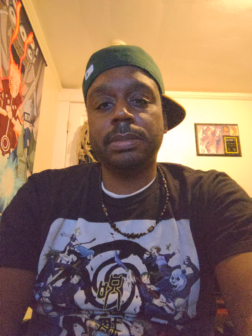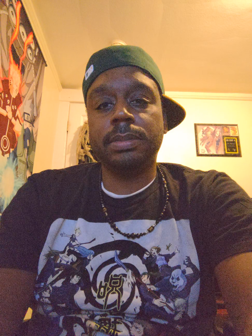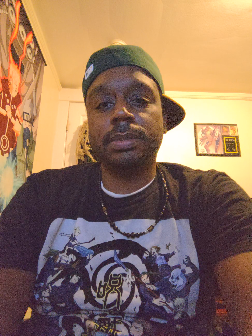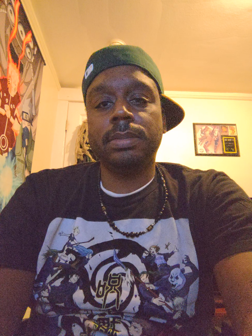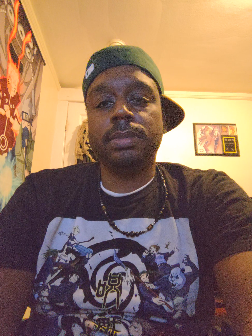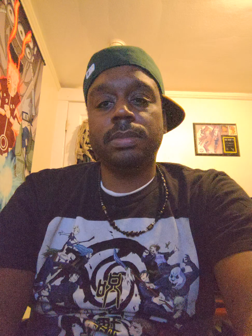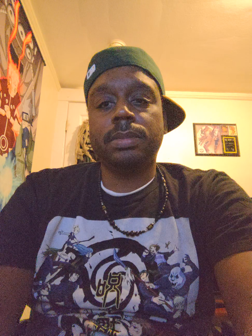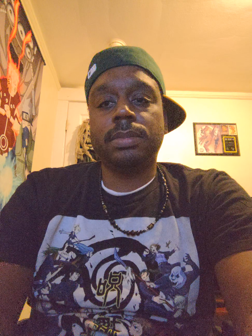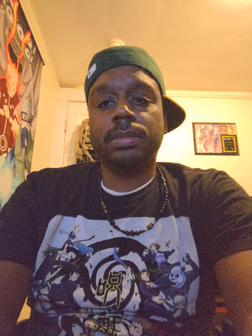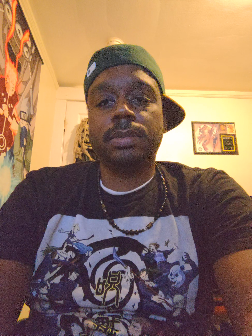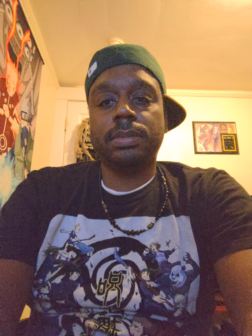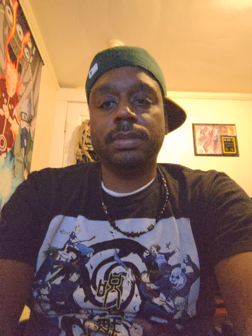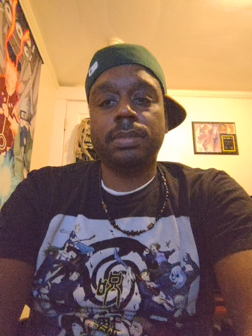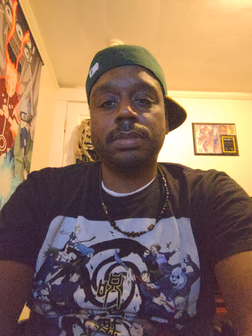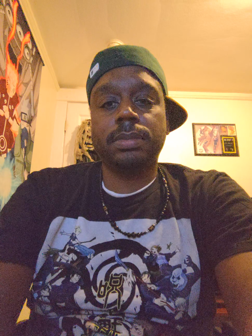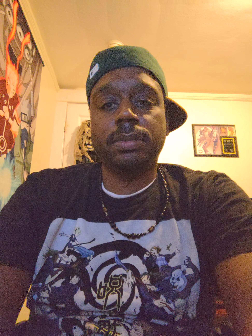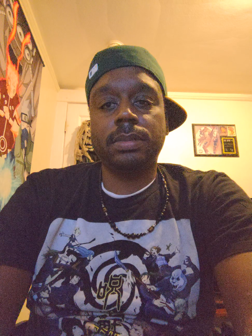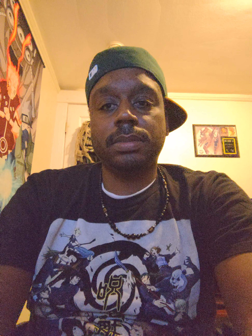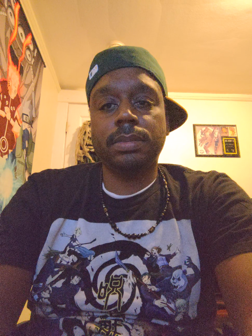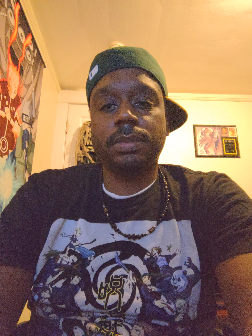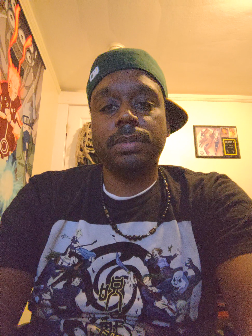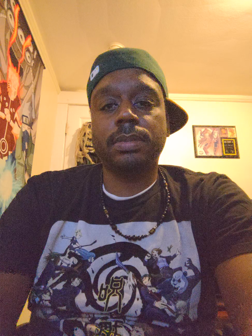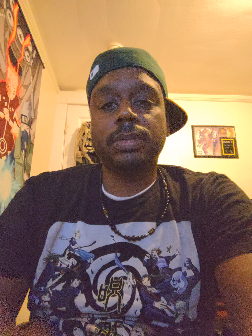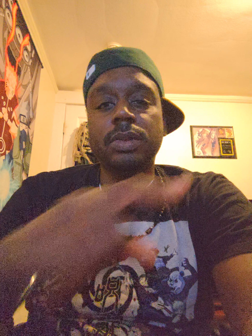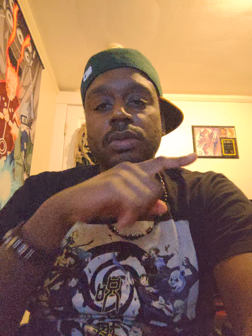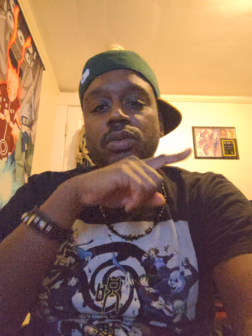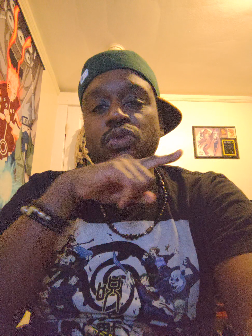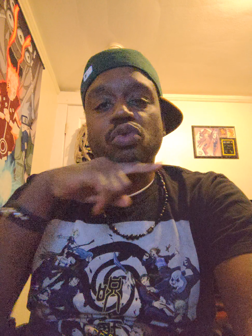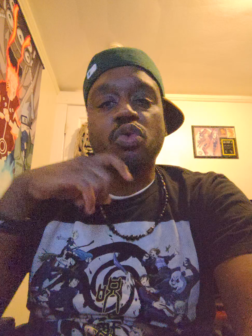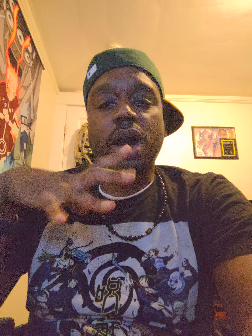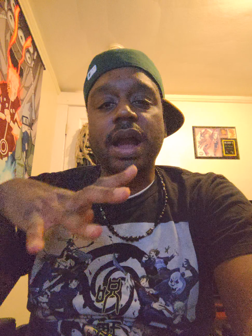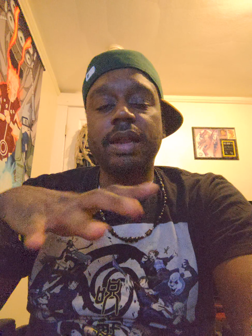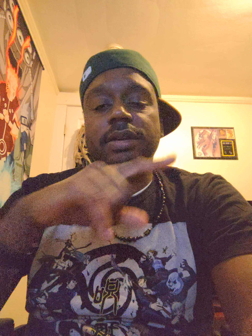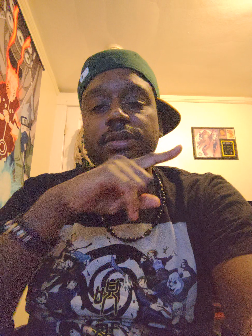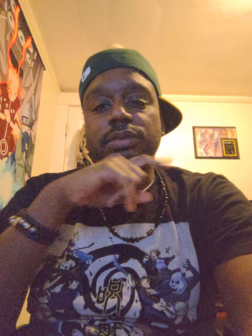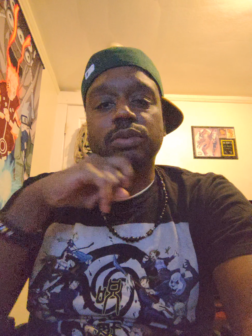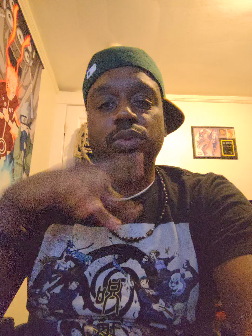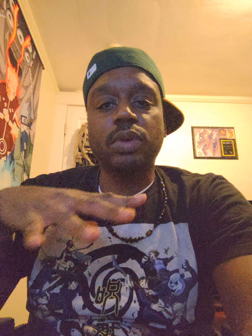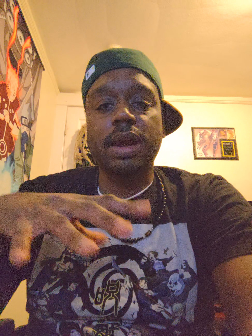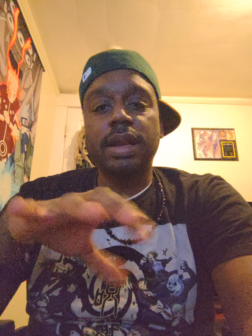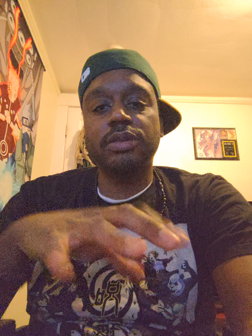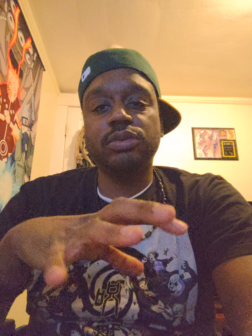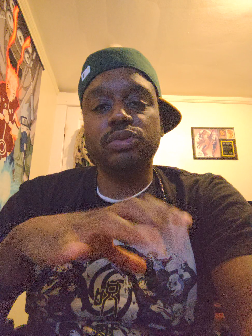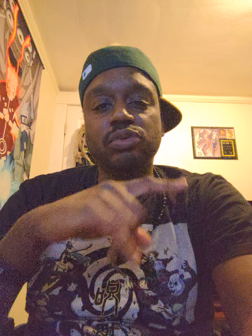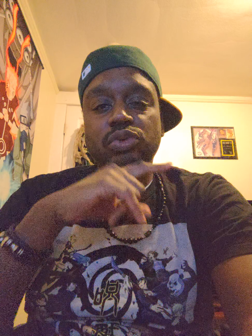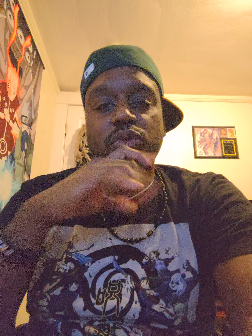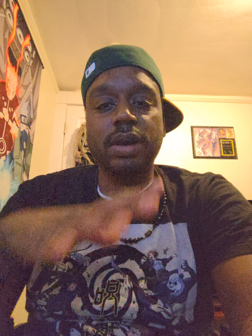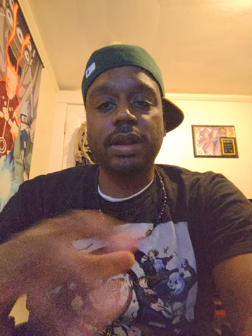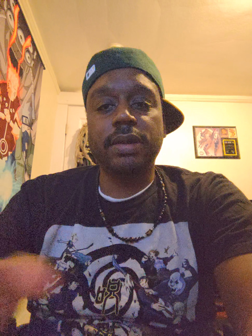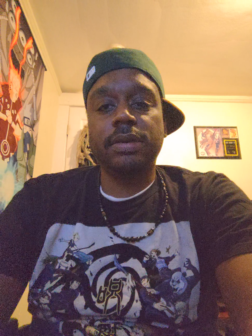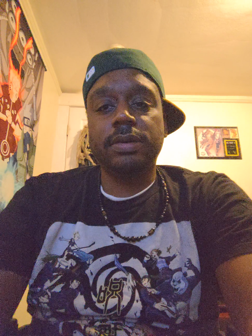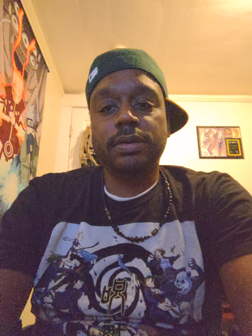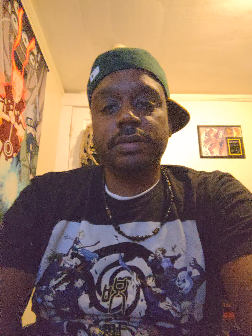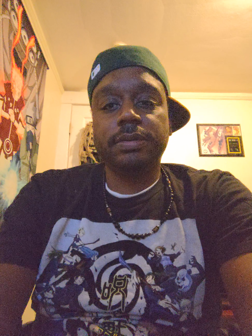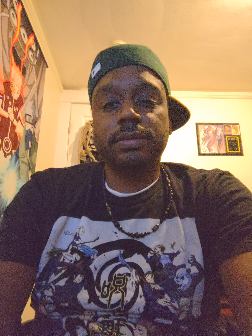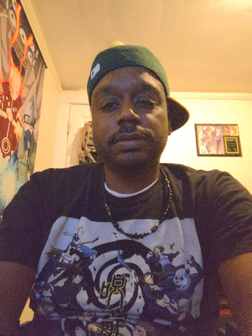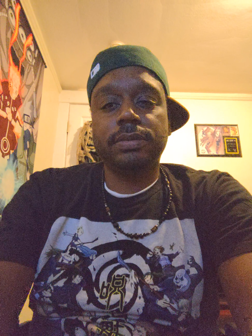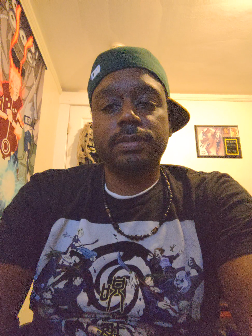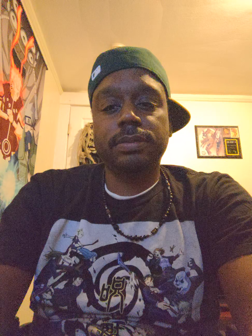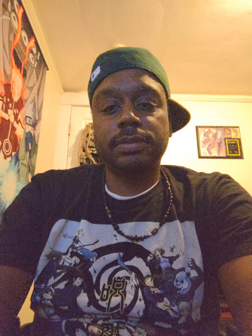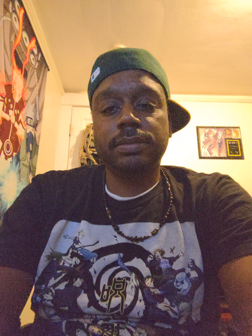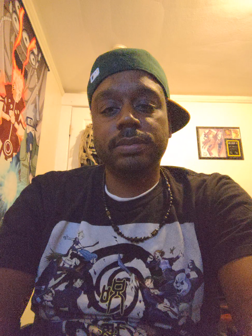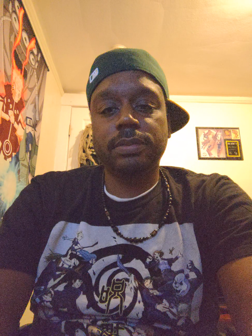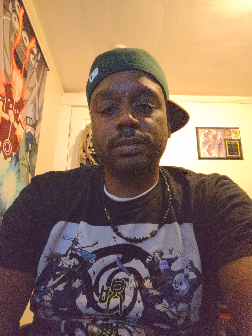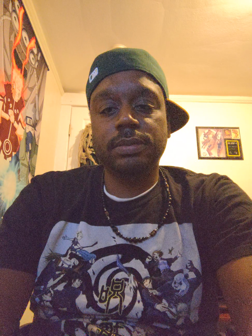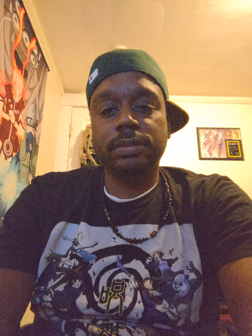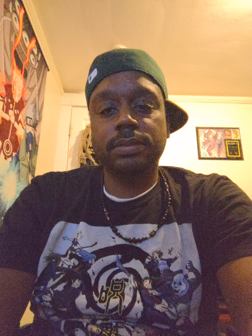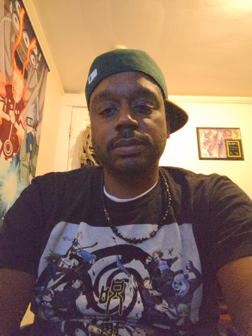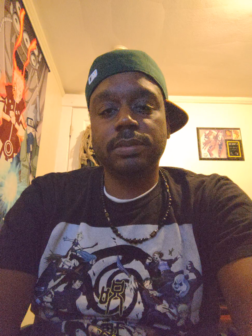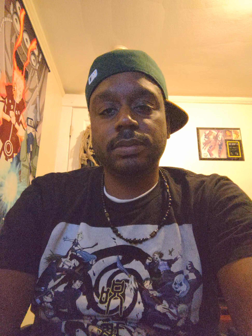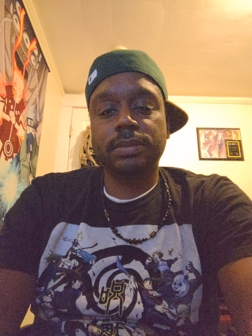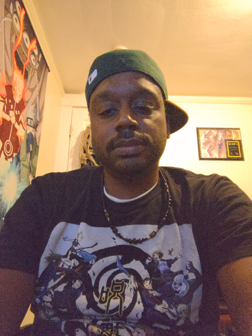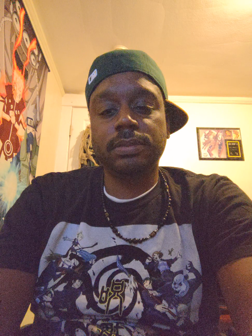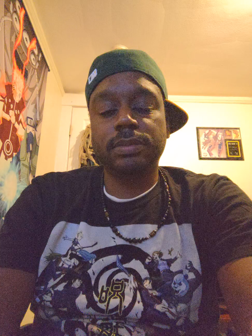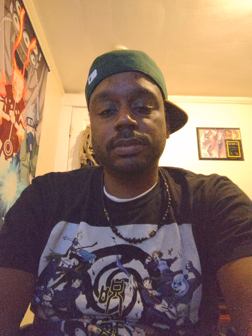dryer